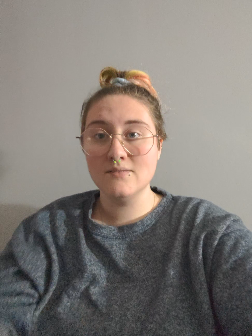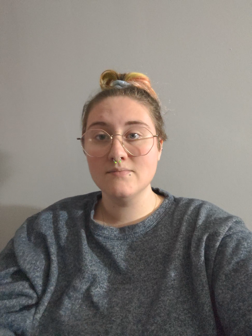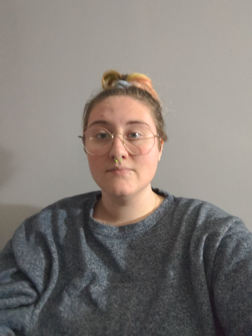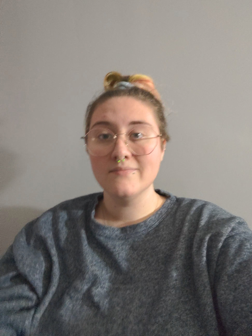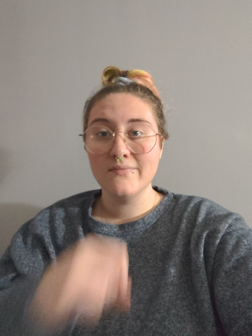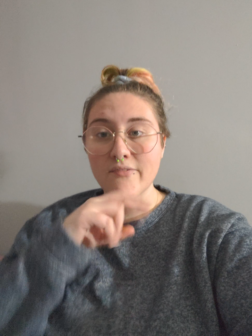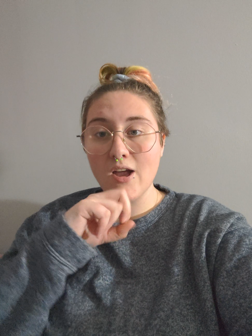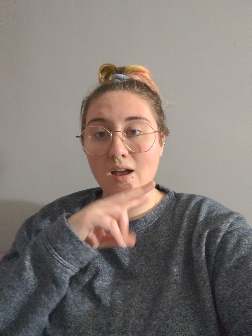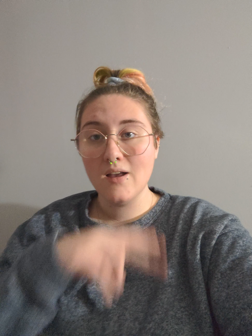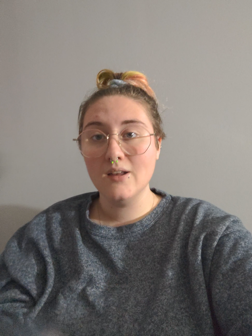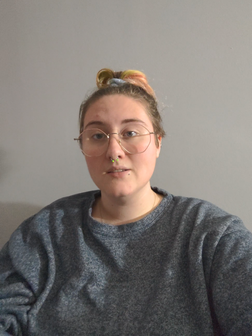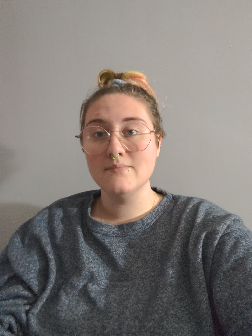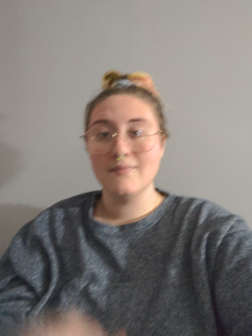frog